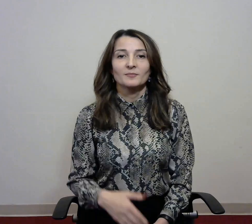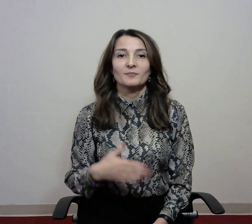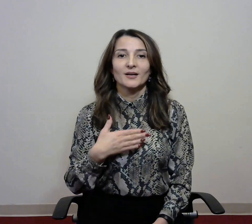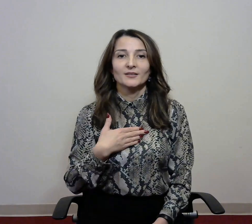mən